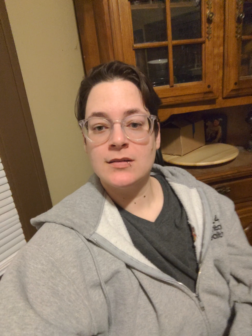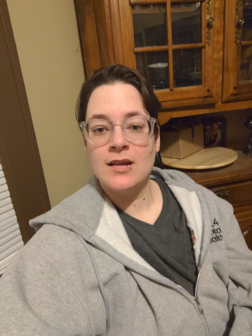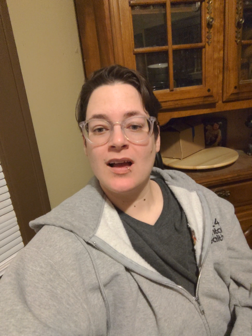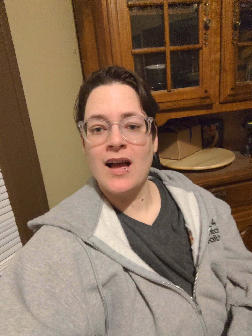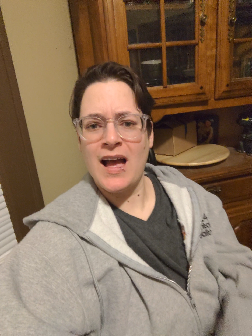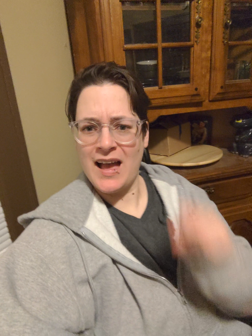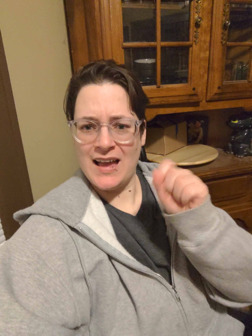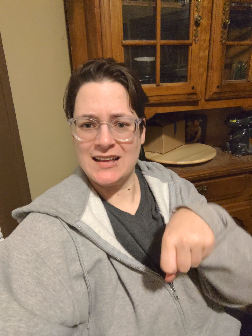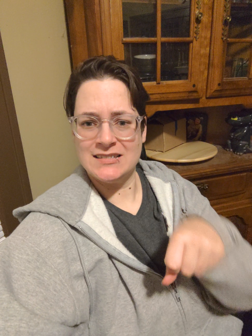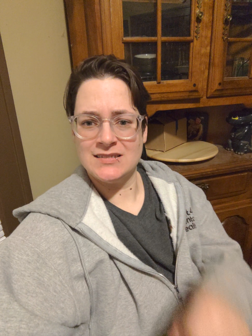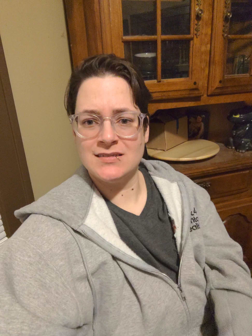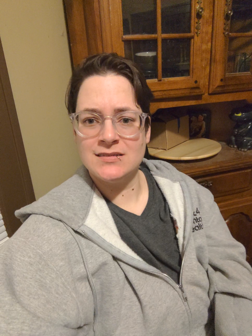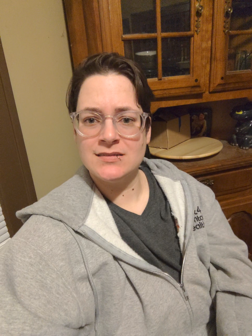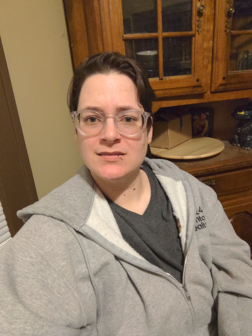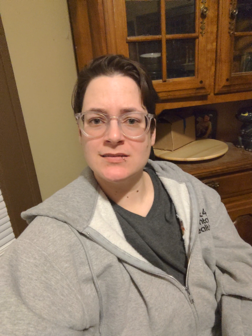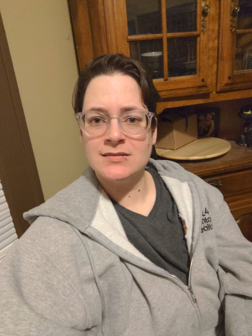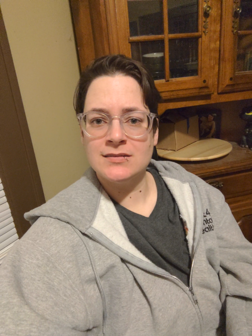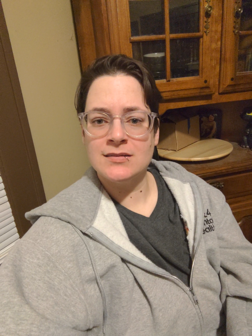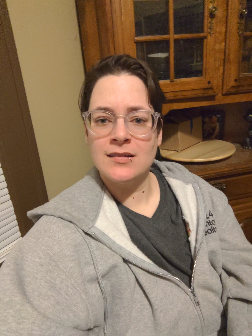can